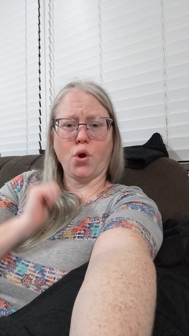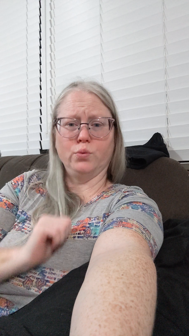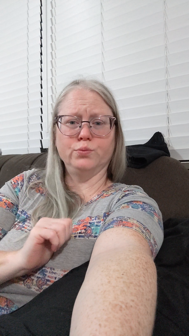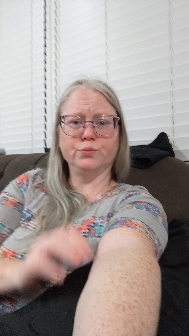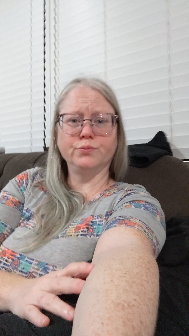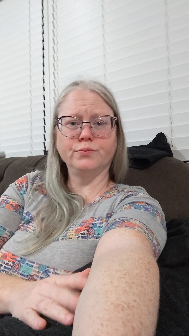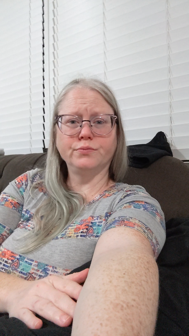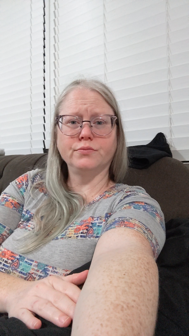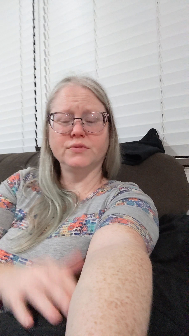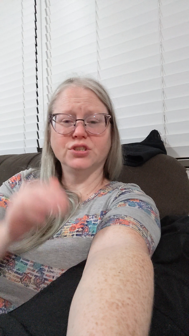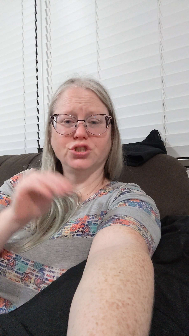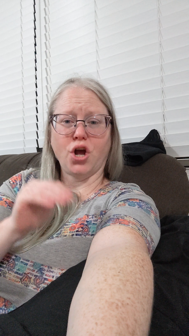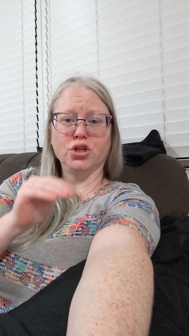doctor